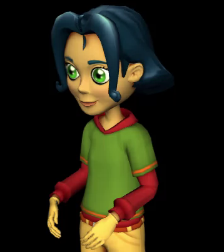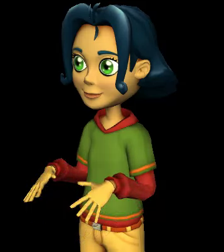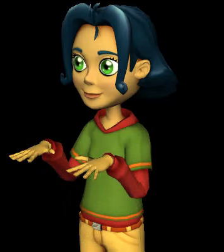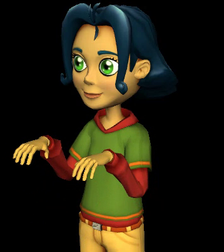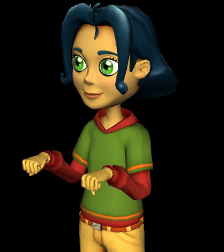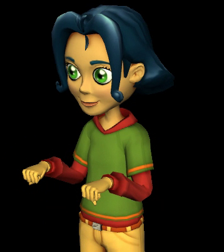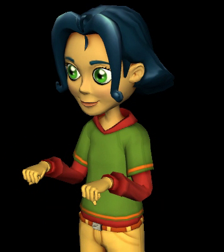مشغول